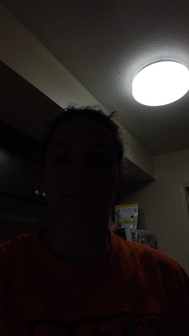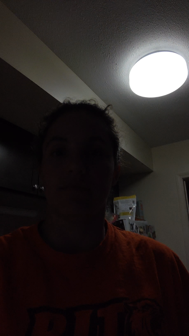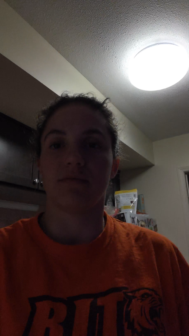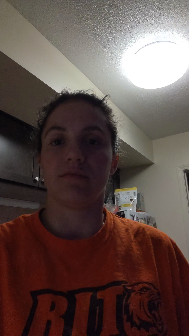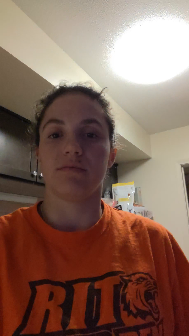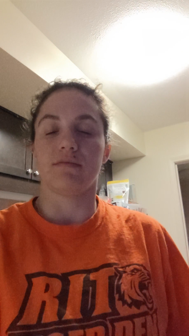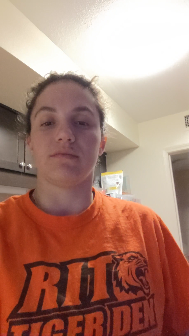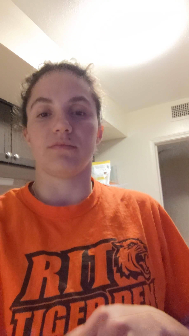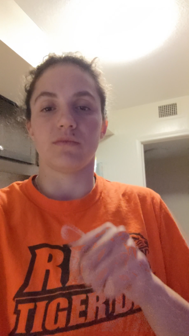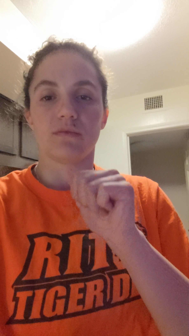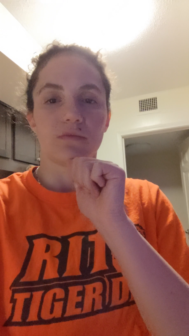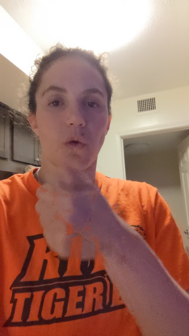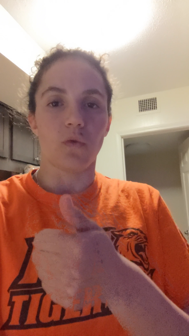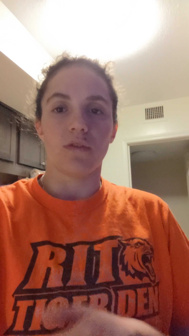don't